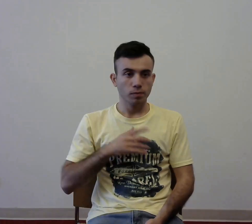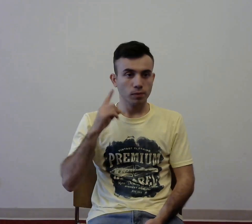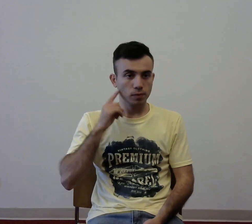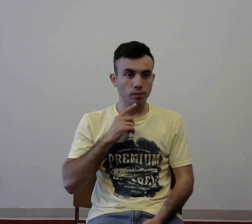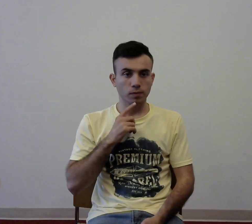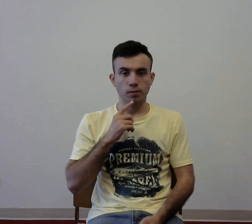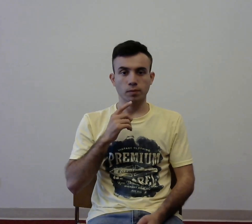eşitmə məhdüdiyyətli